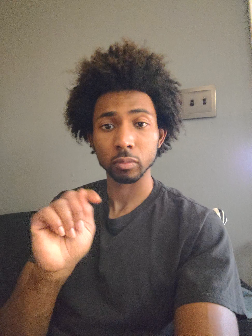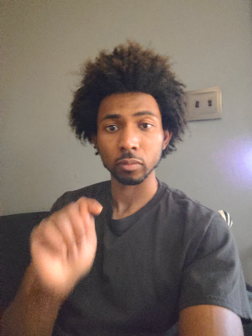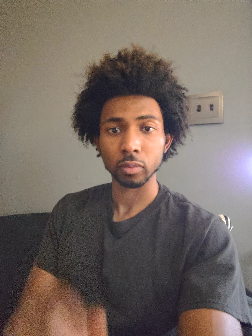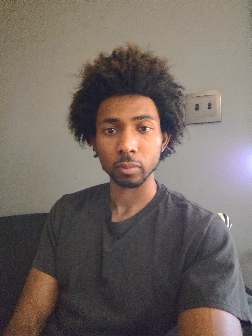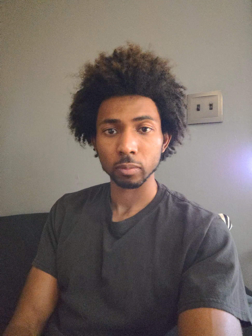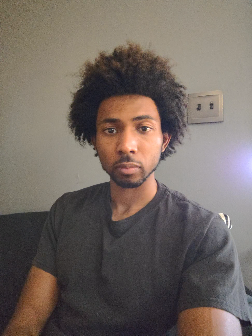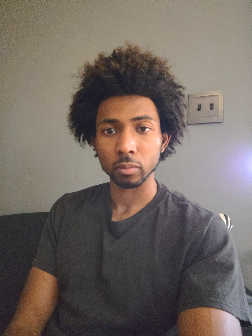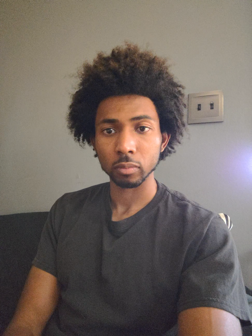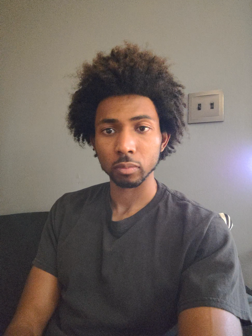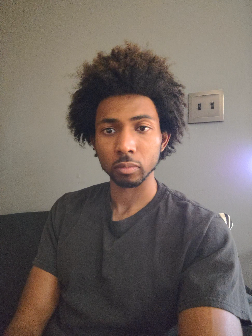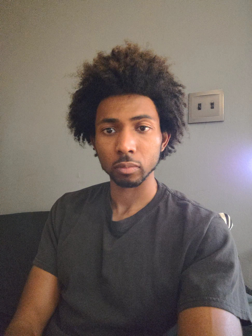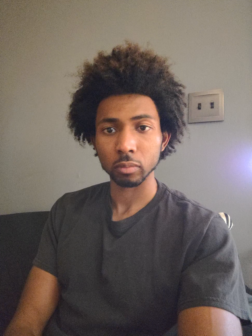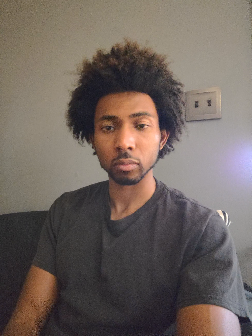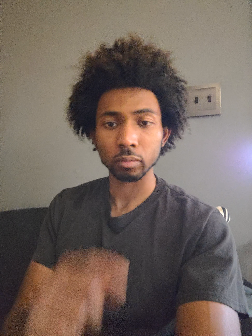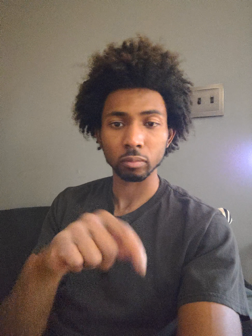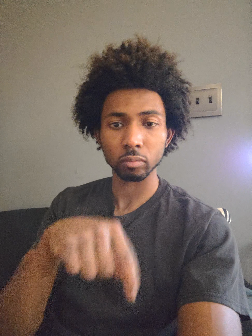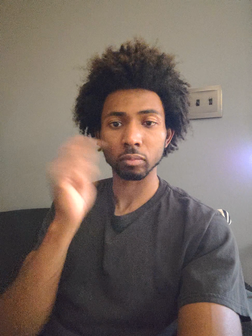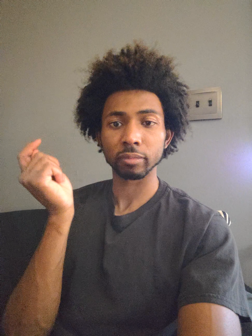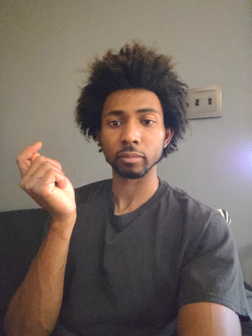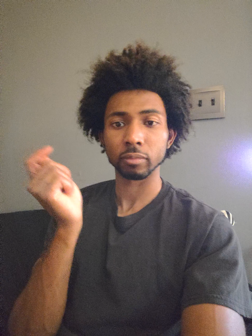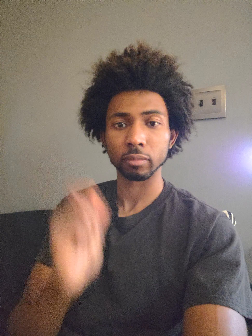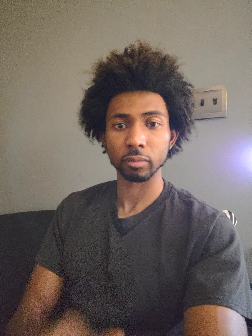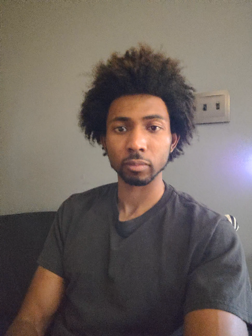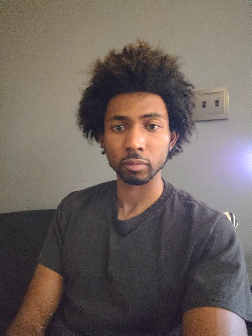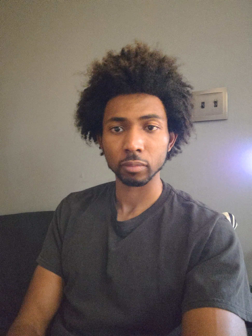rip